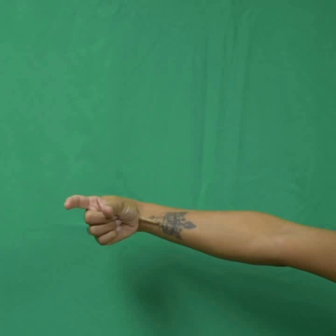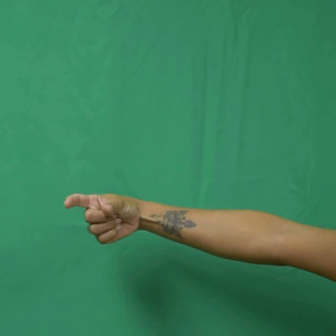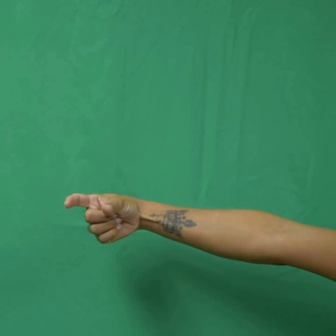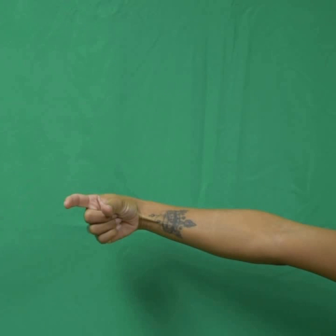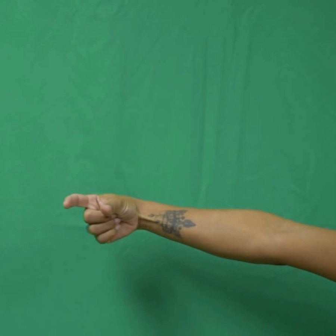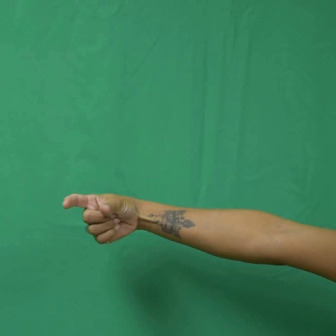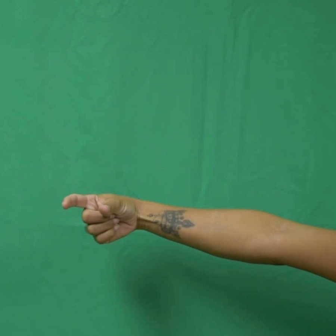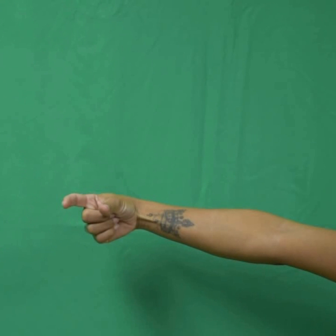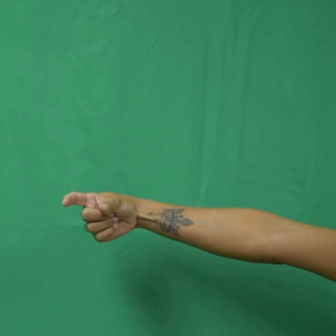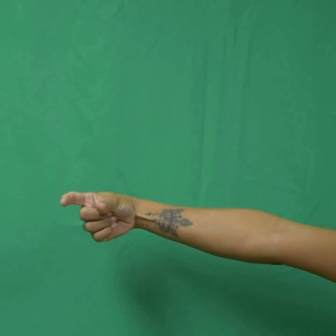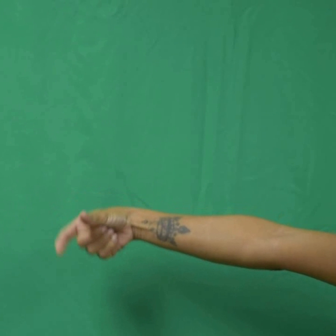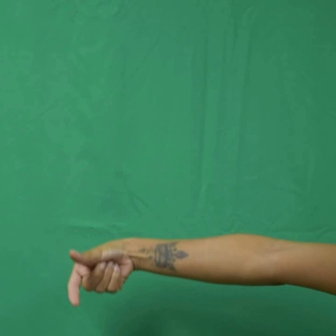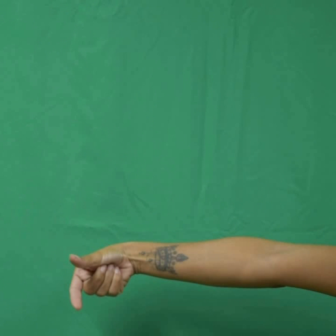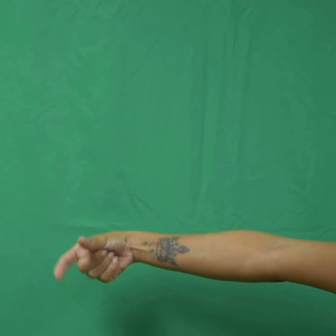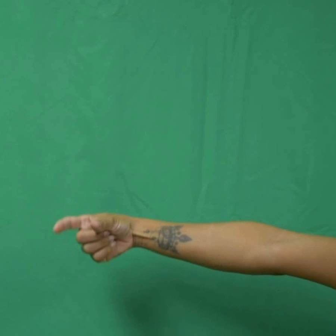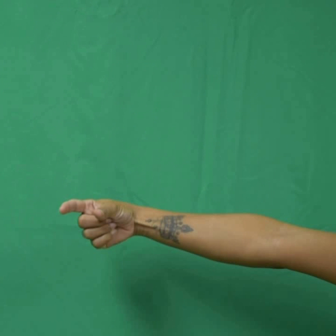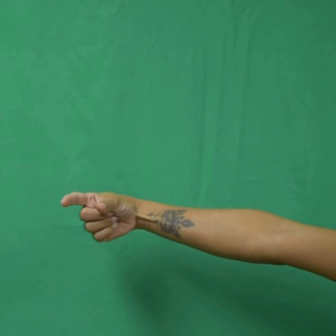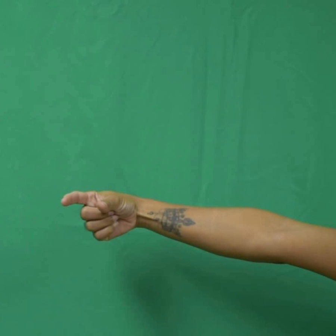Q